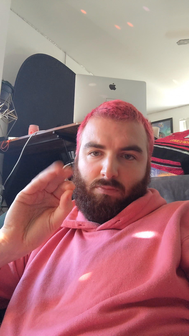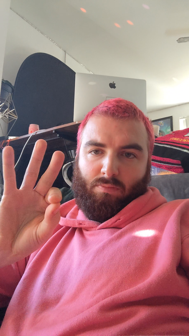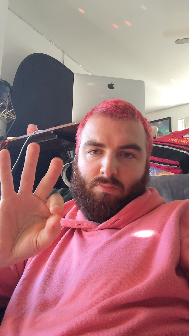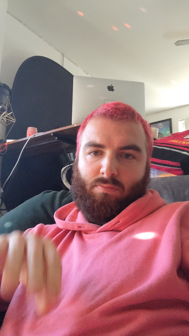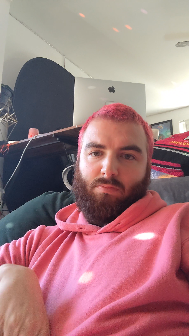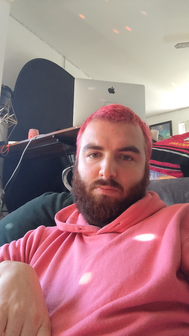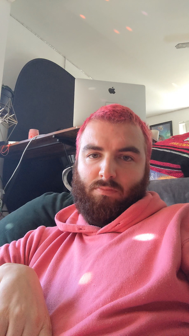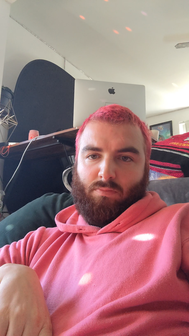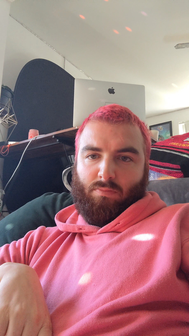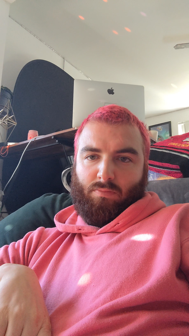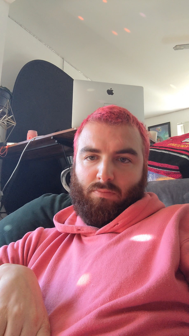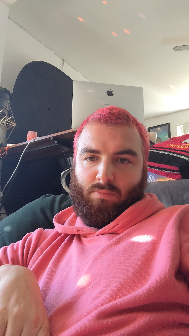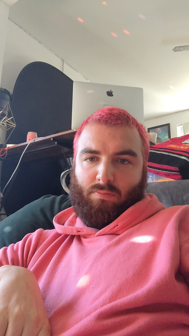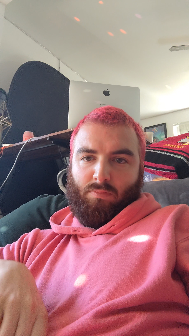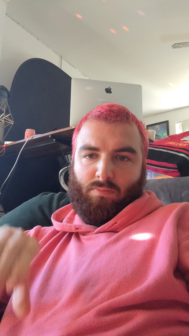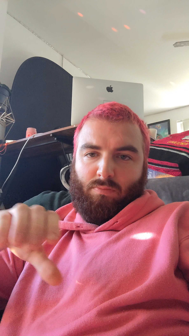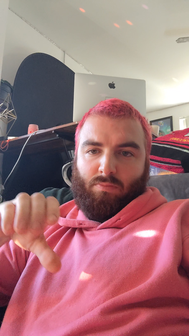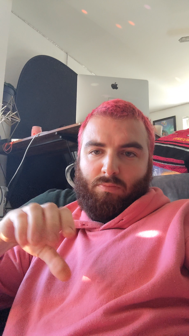does